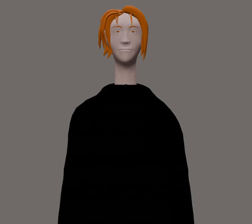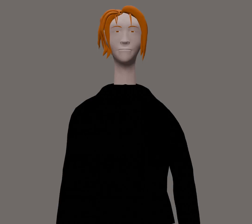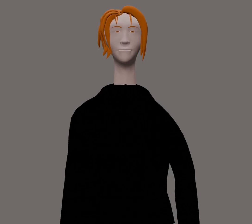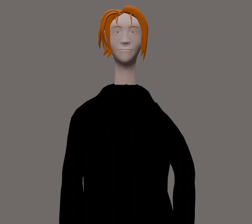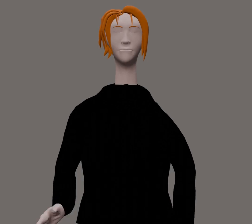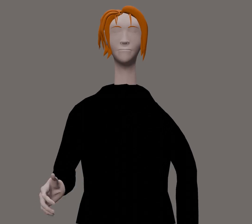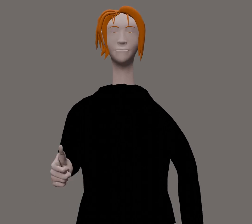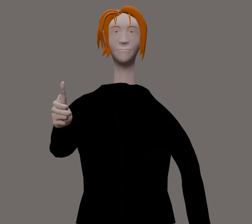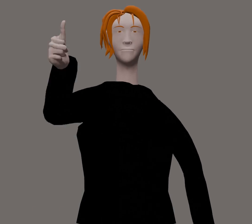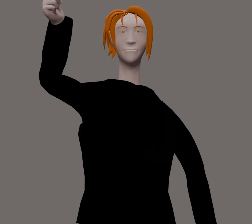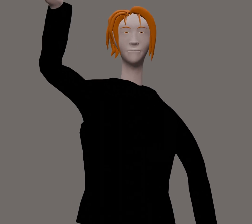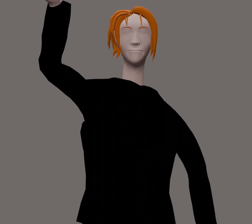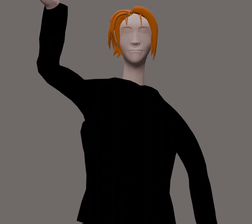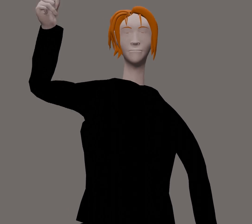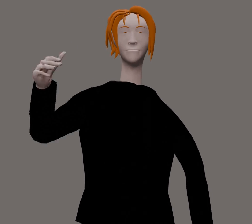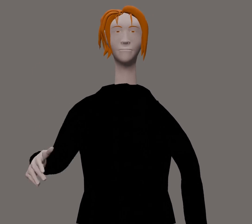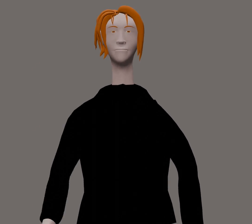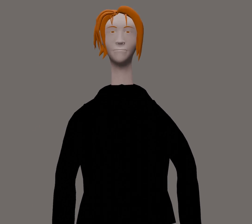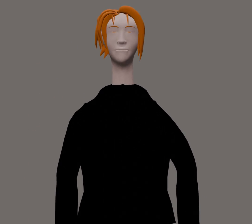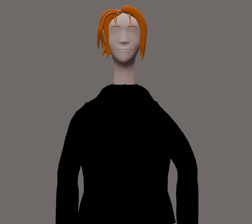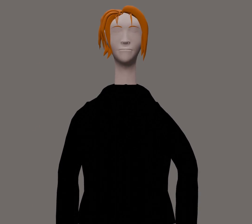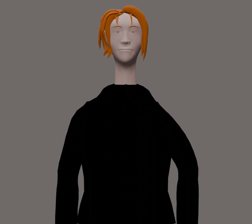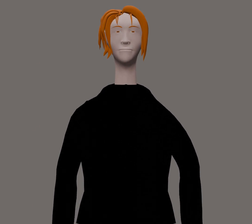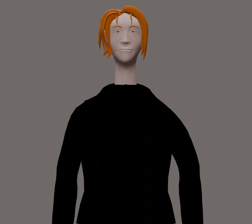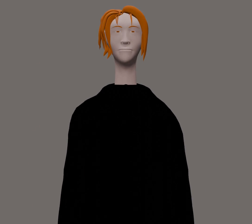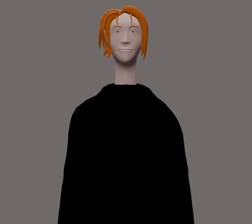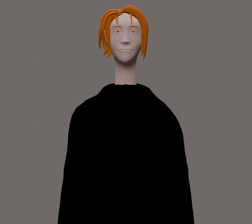Boss